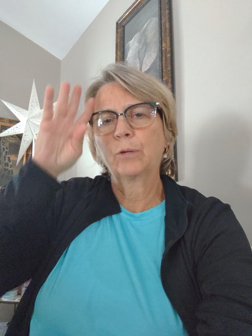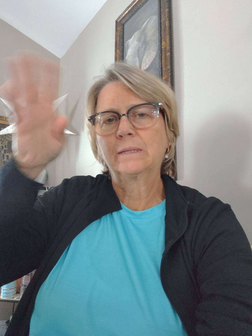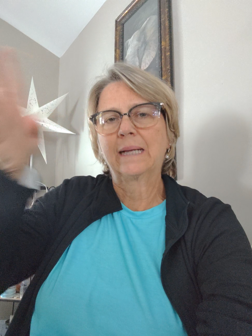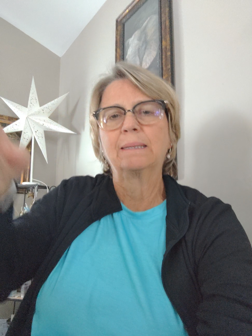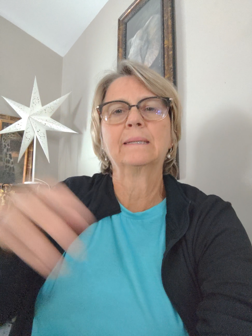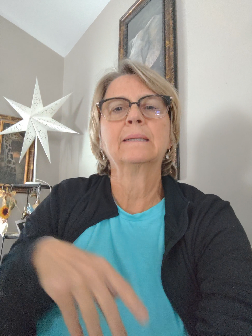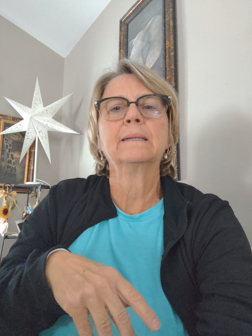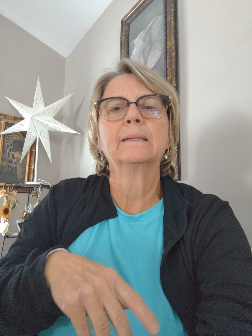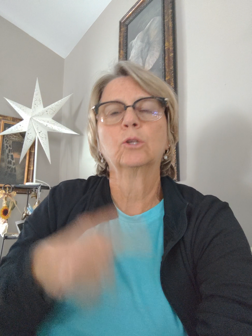pretend